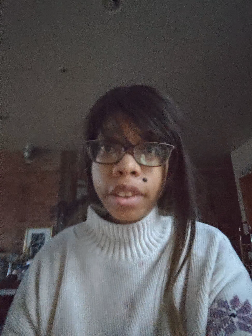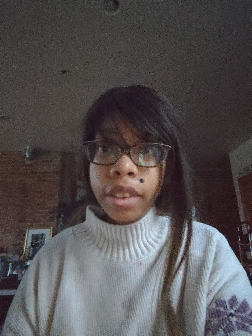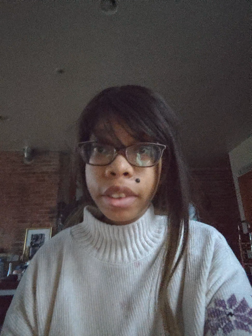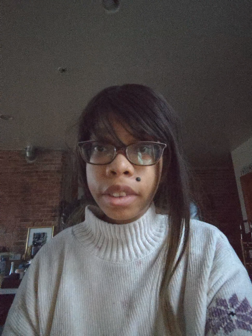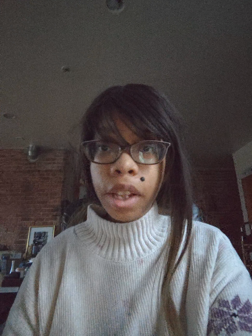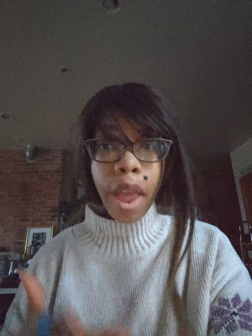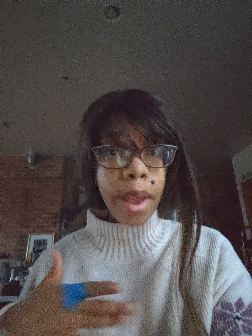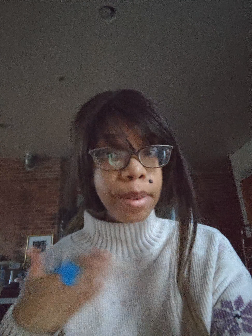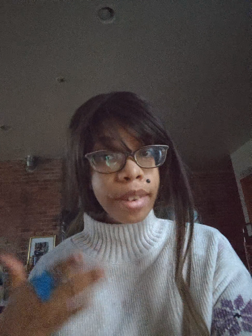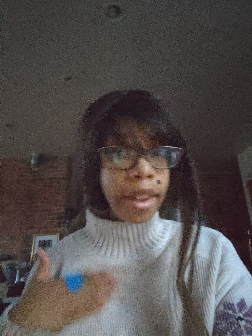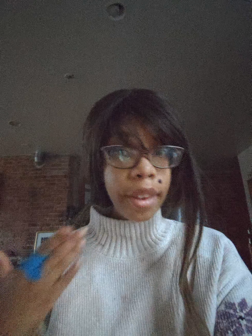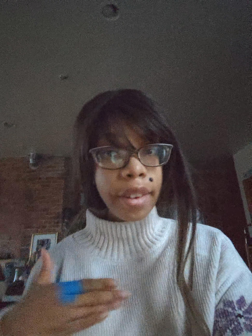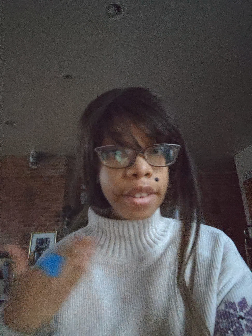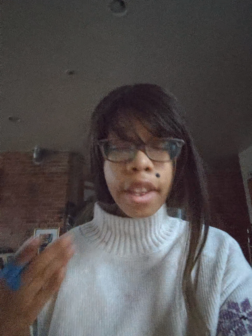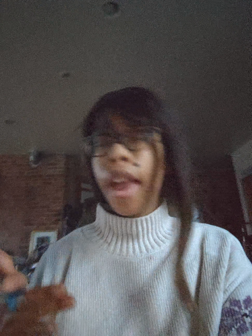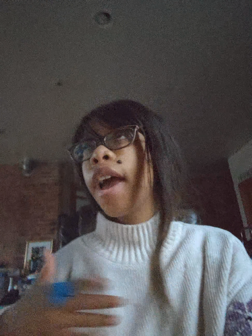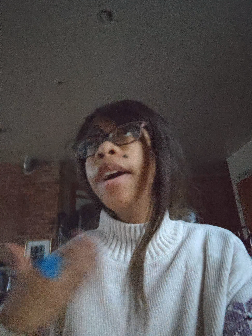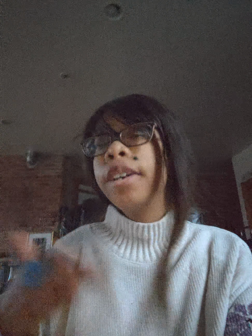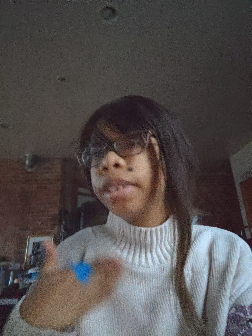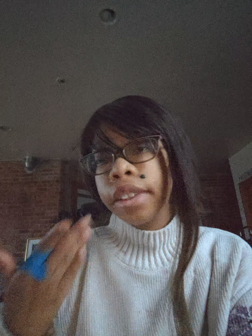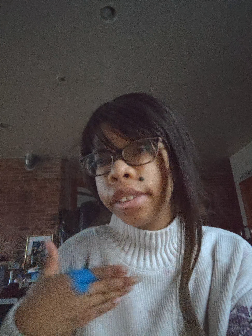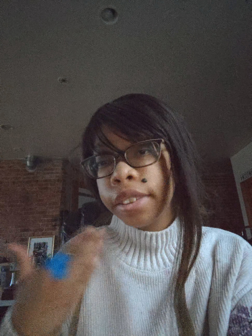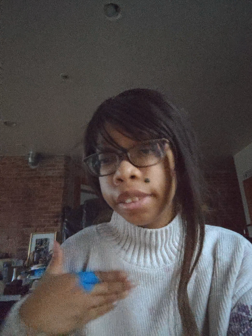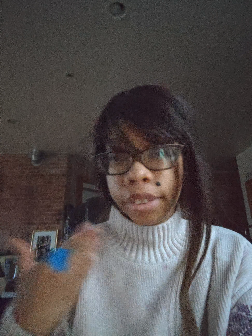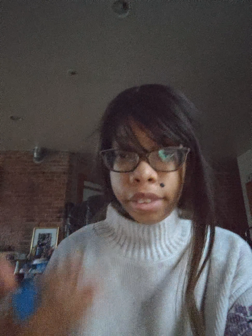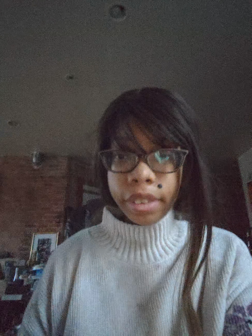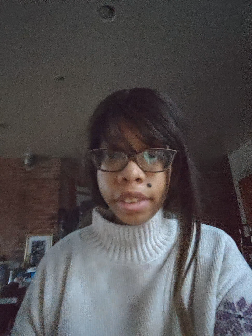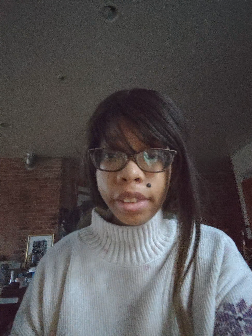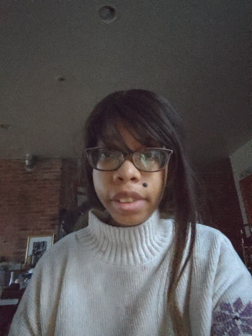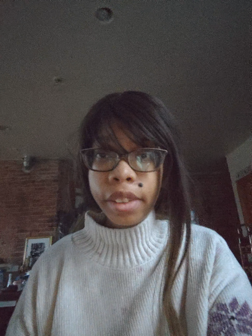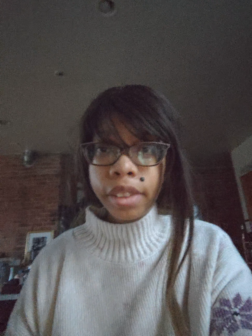happy